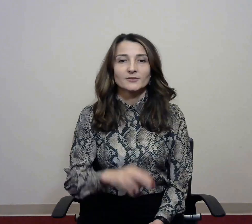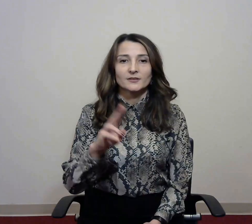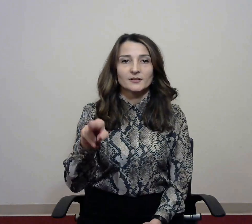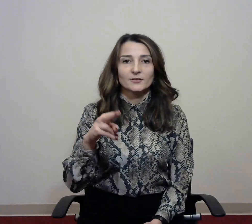D